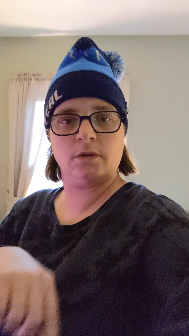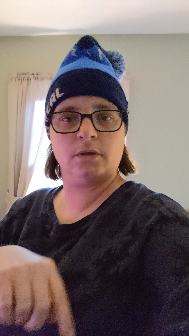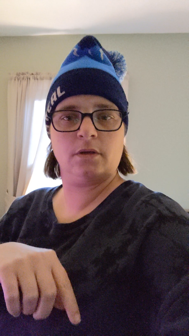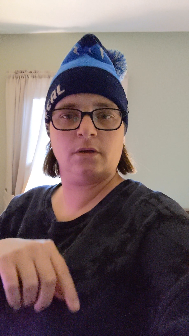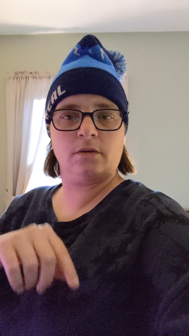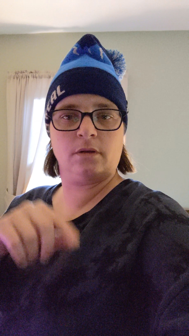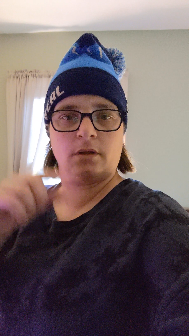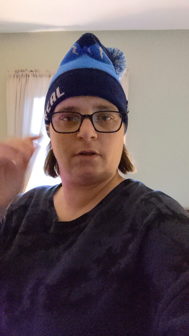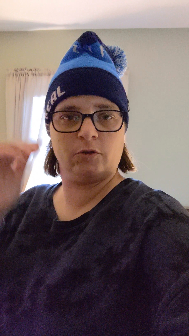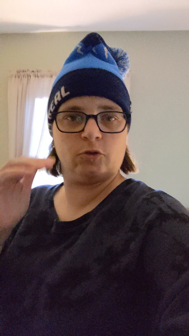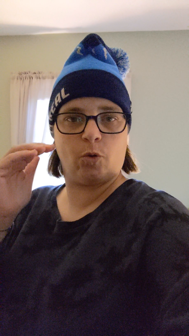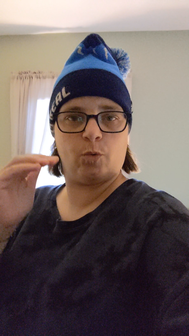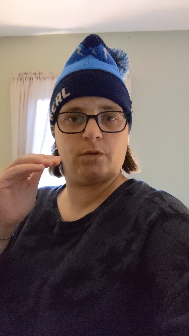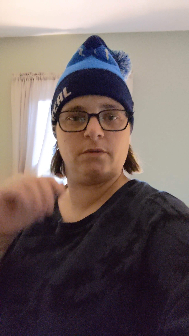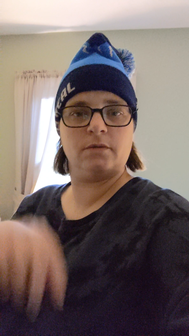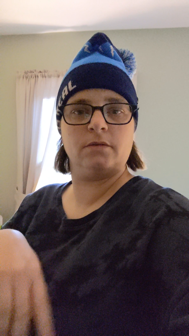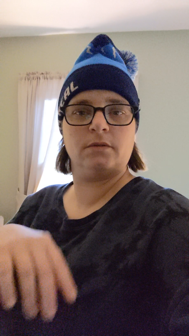short